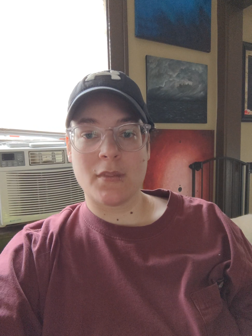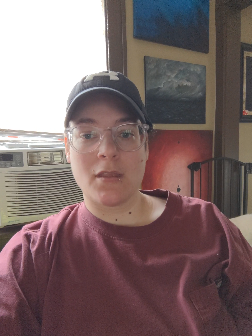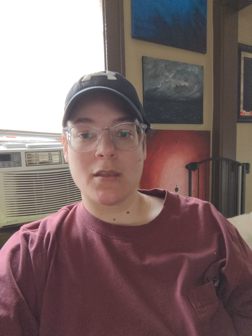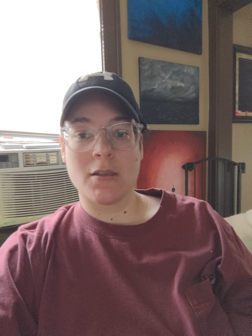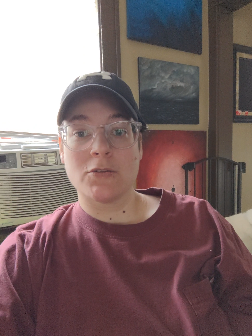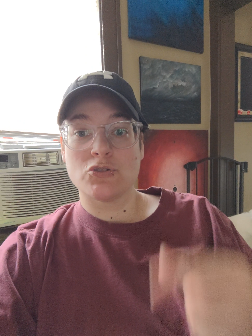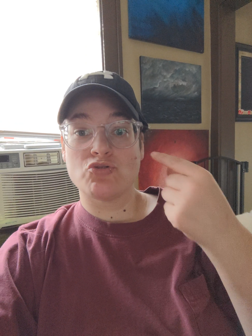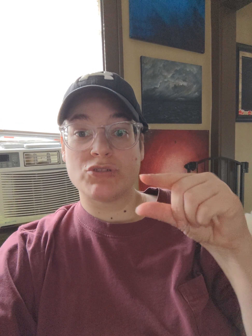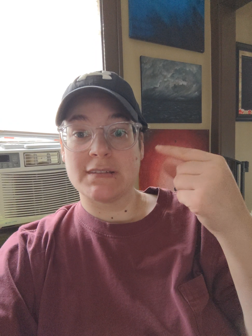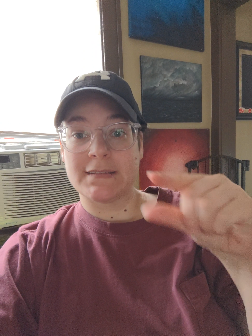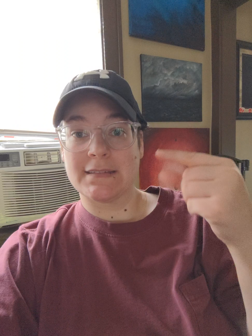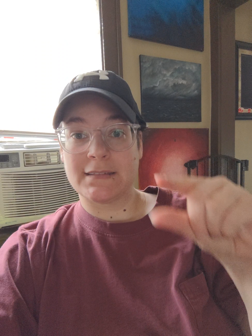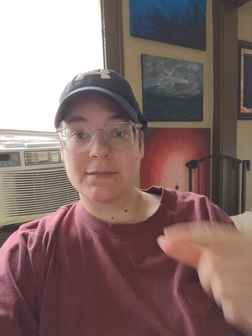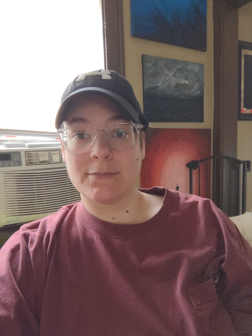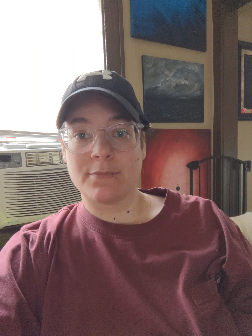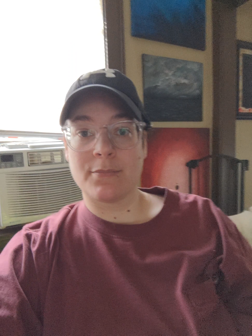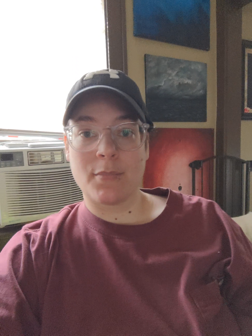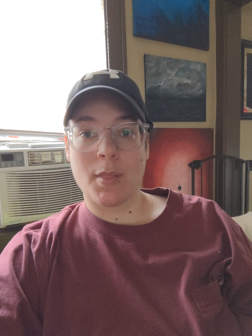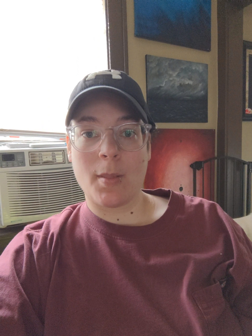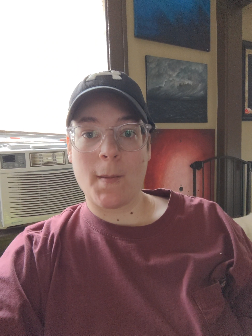green